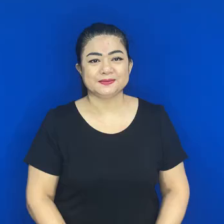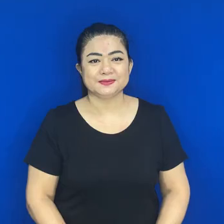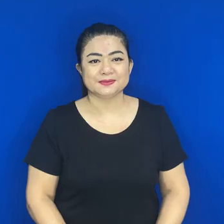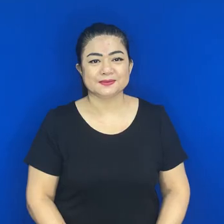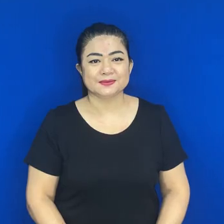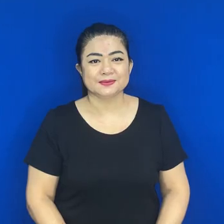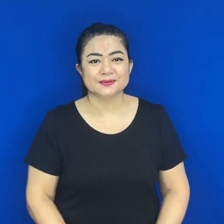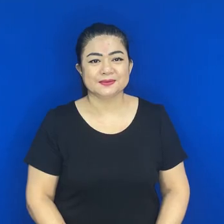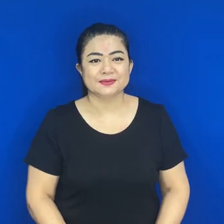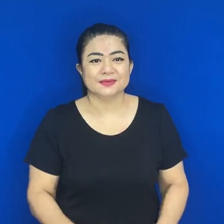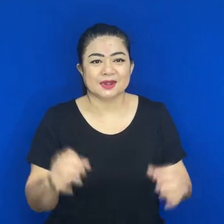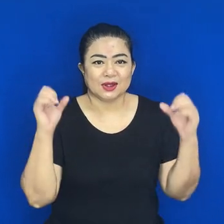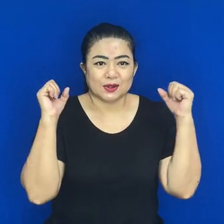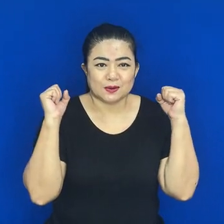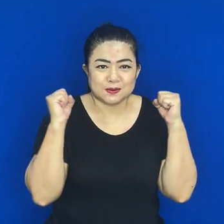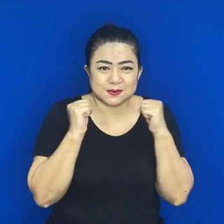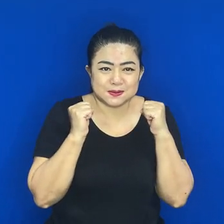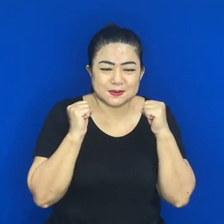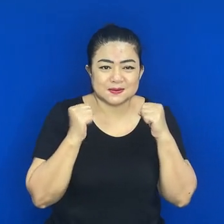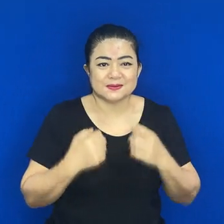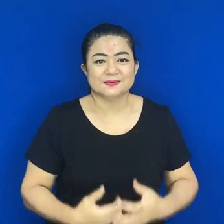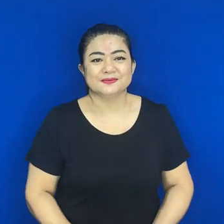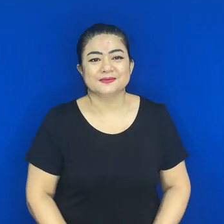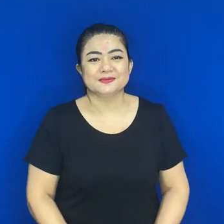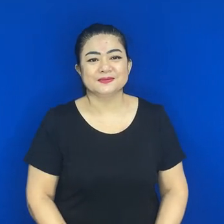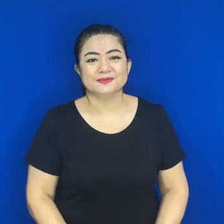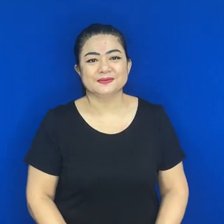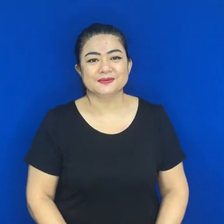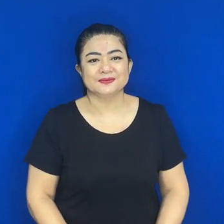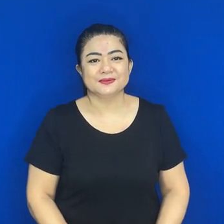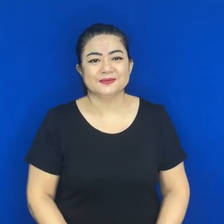cold